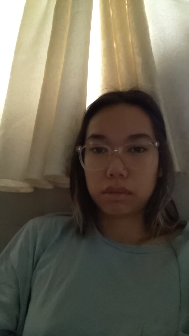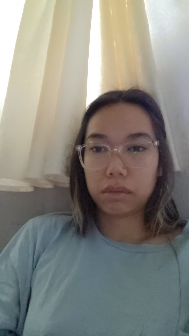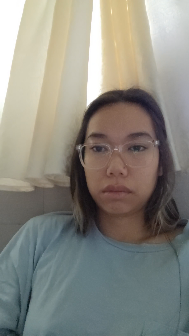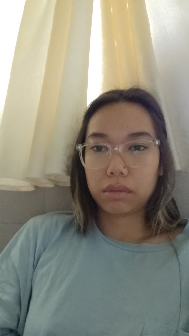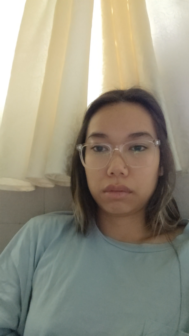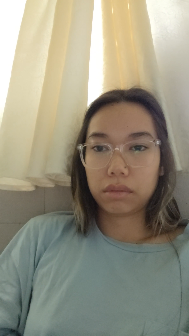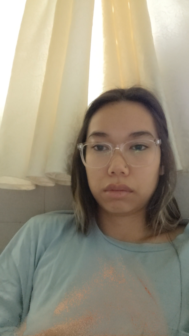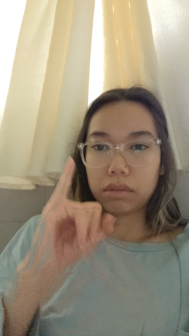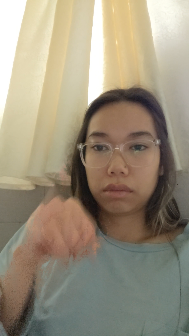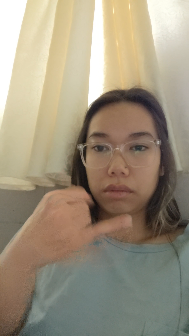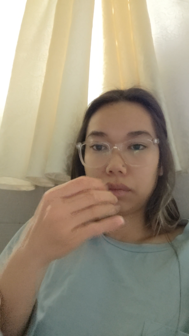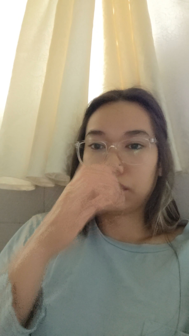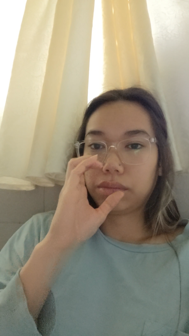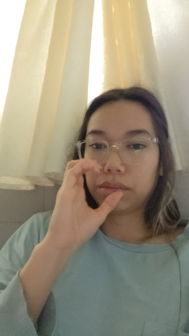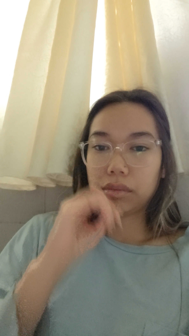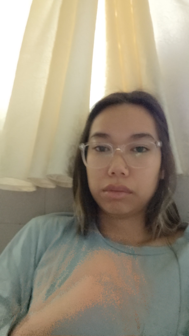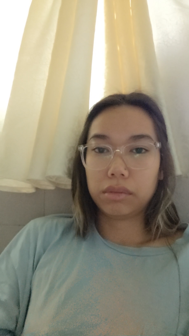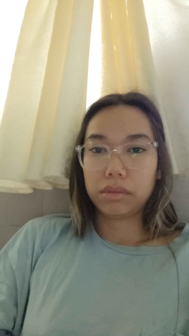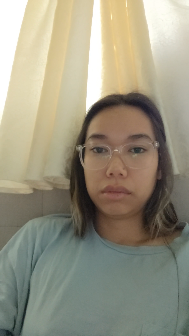juice